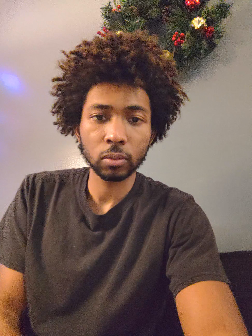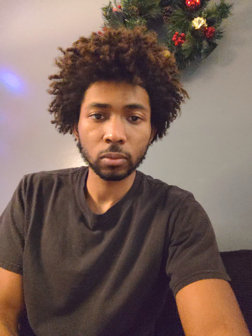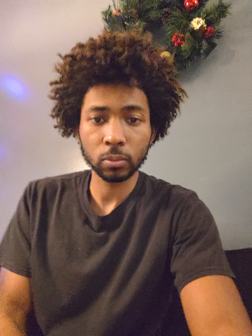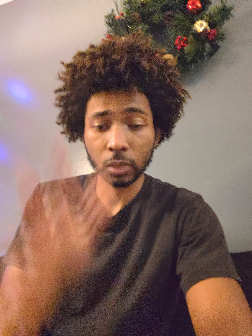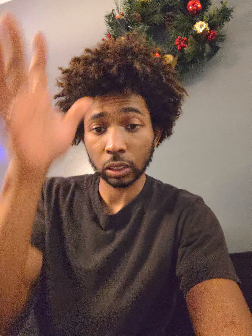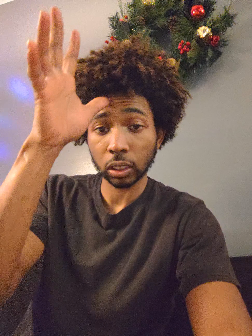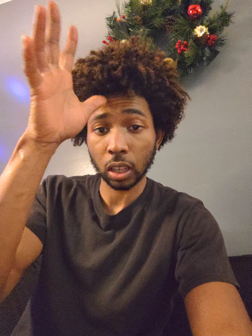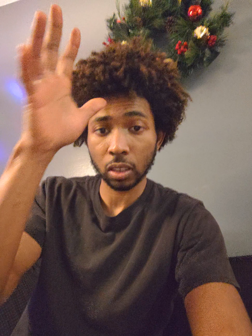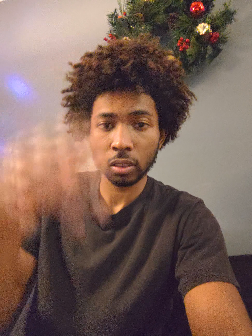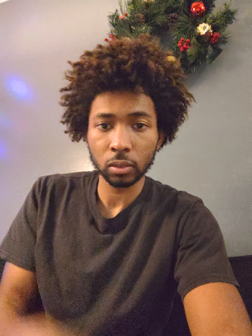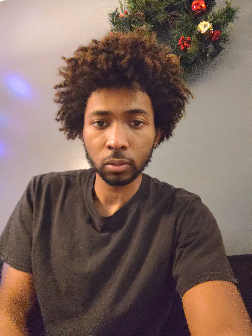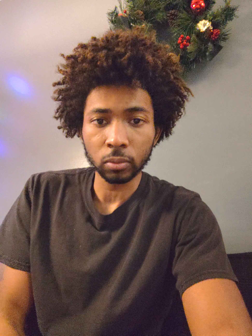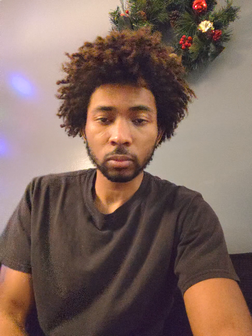dad